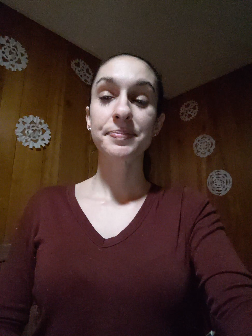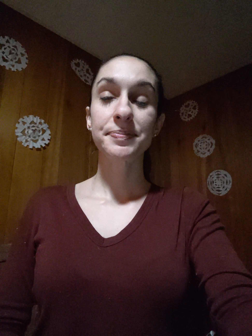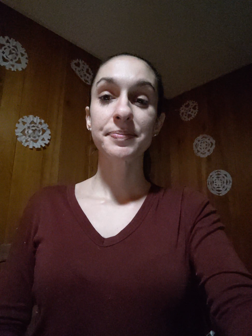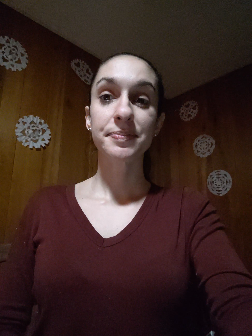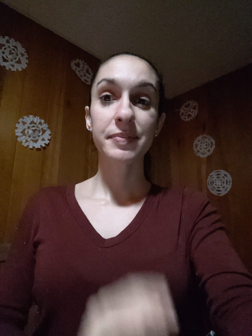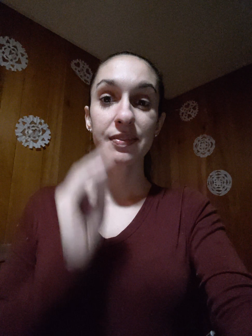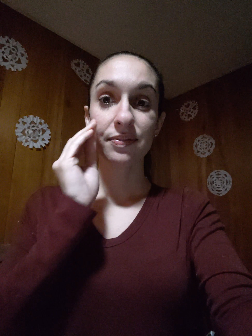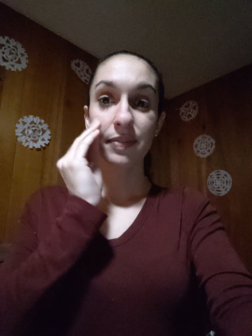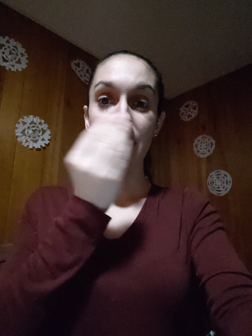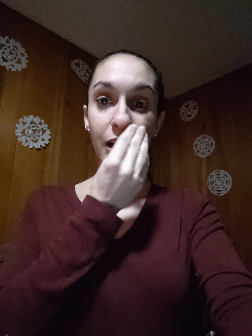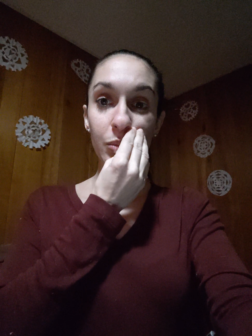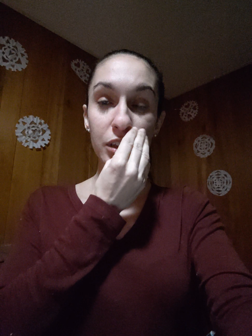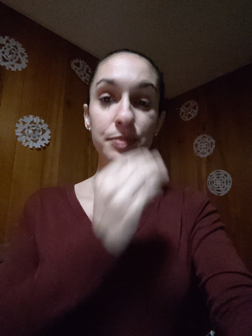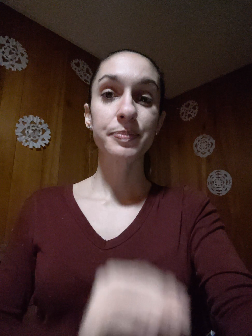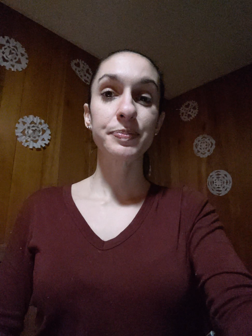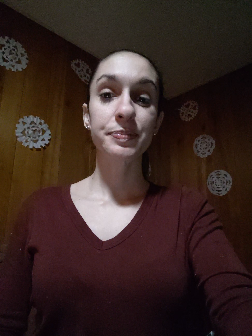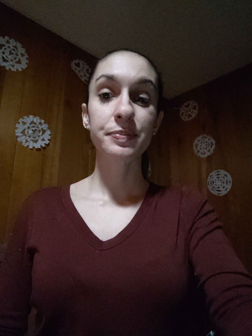flower